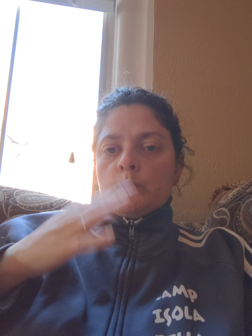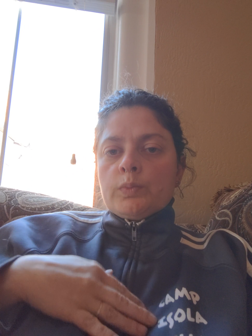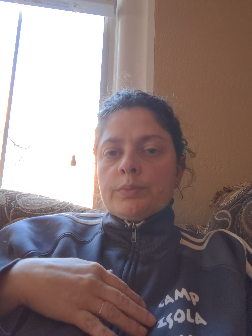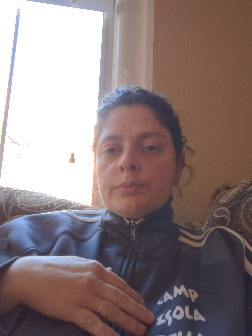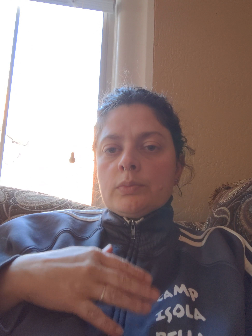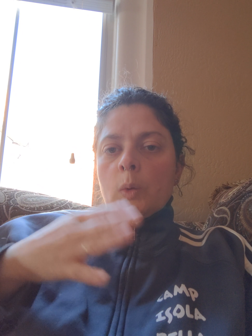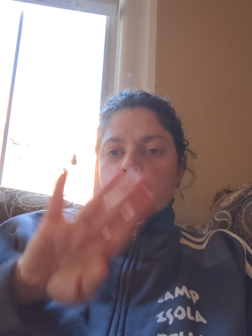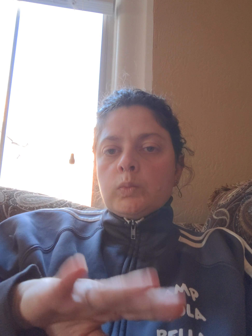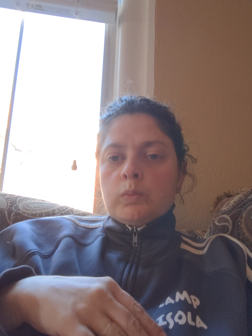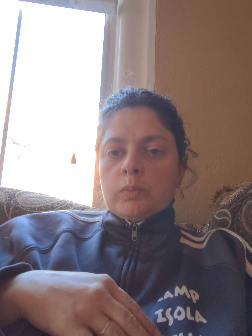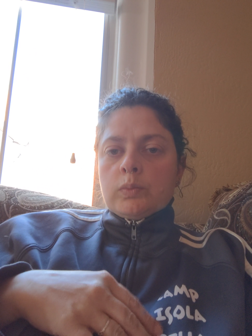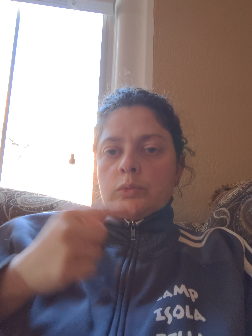close